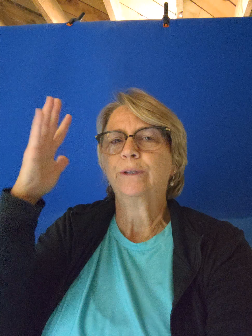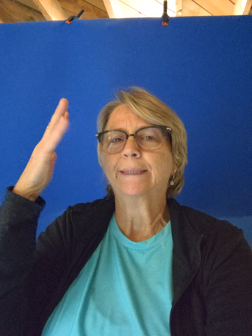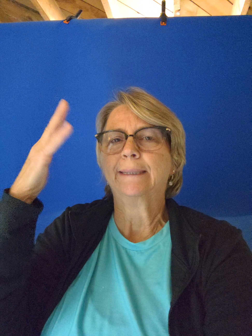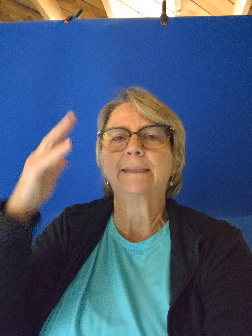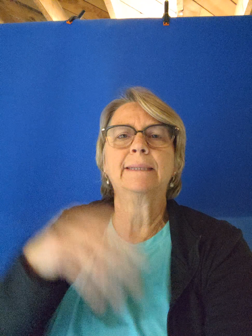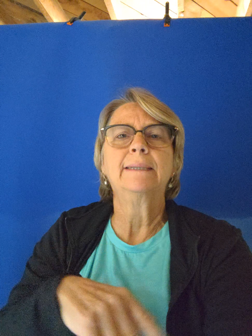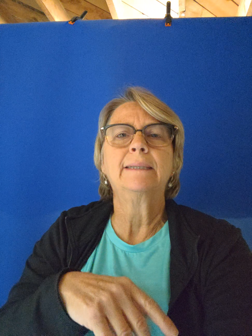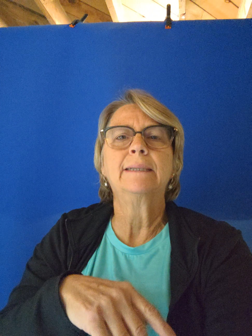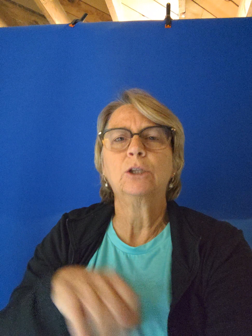tree